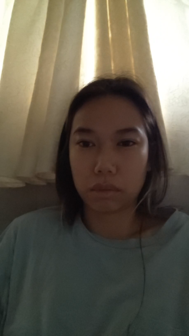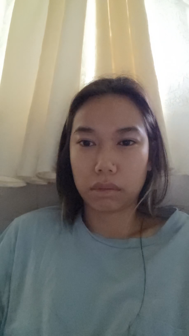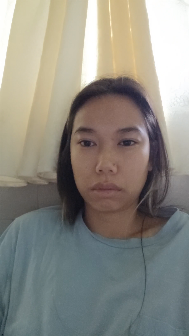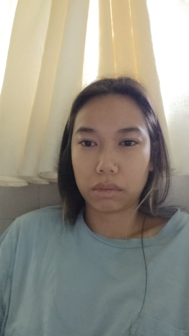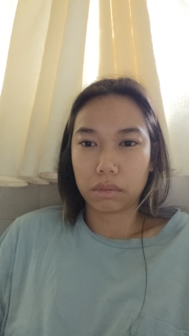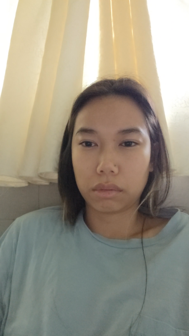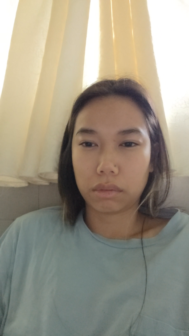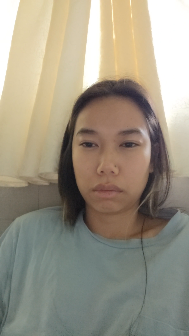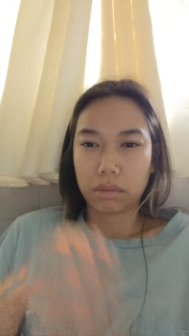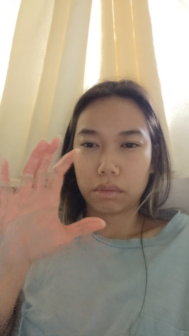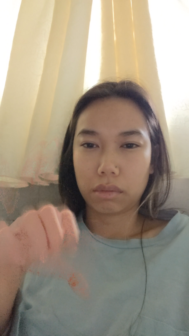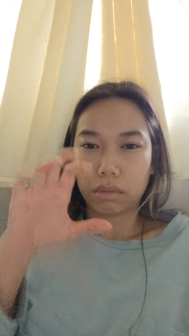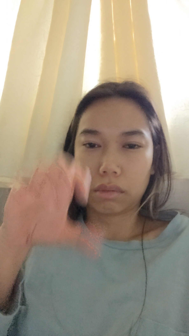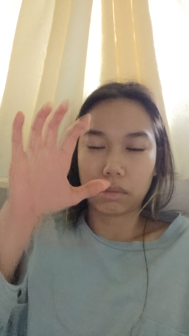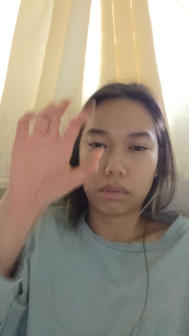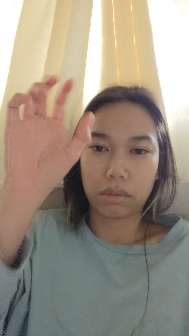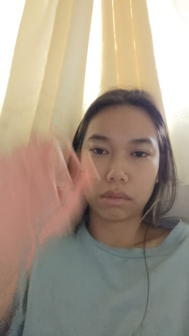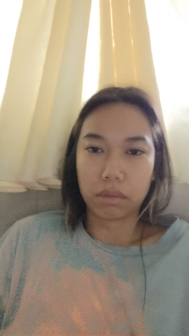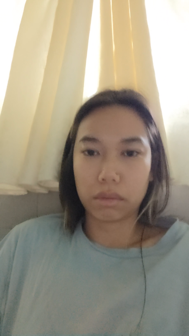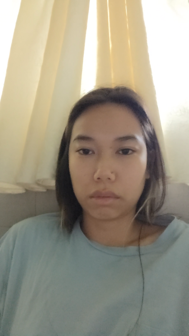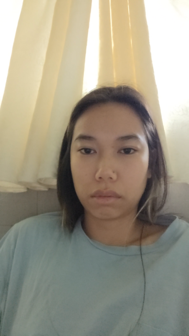climb